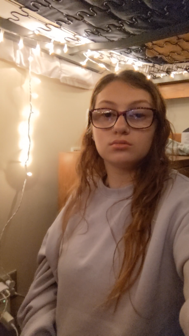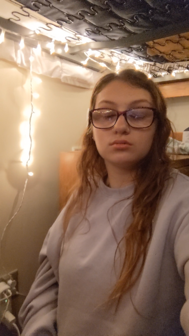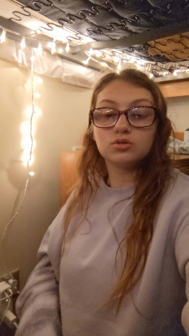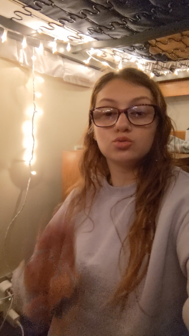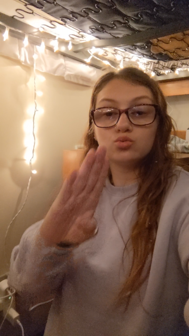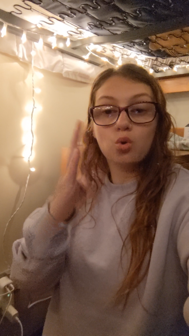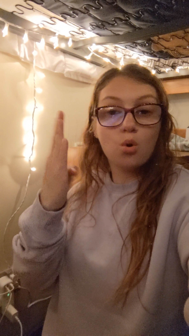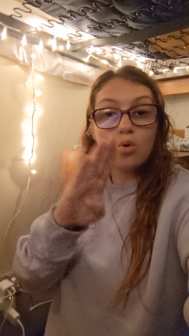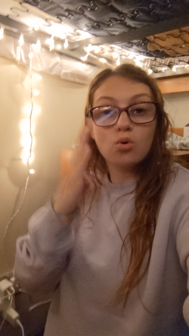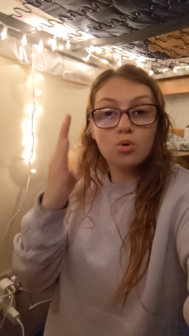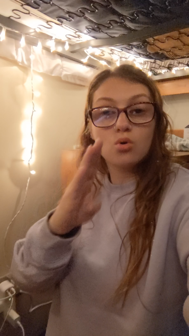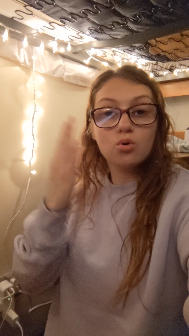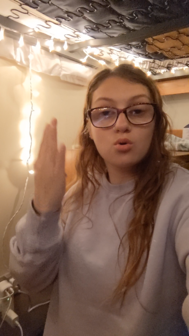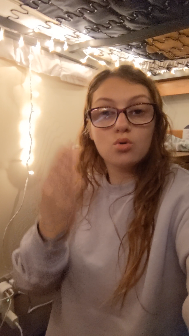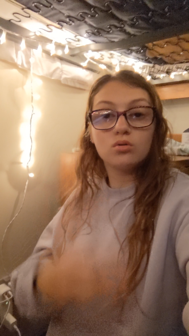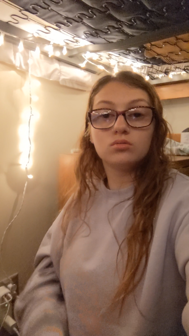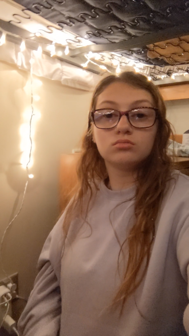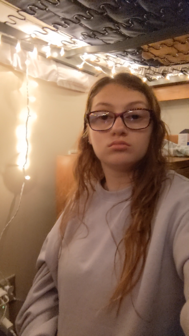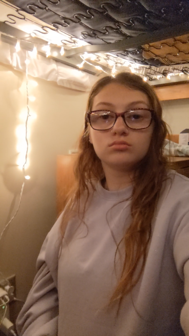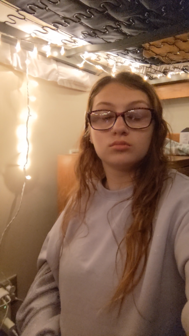door